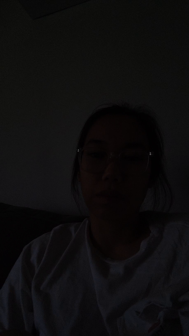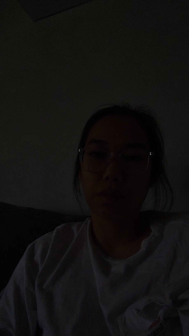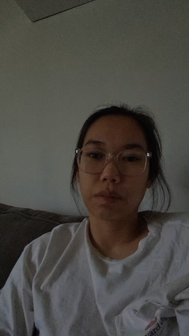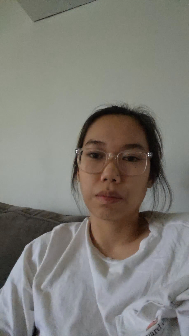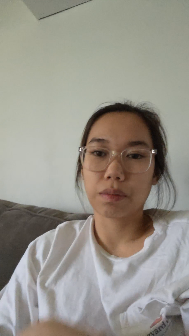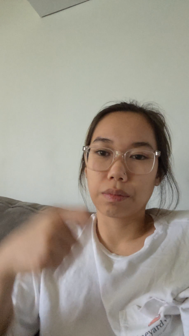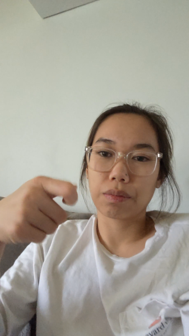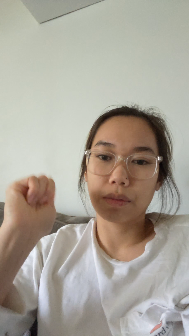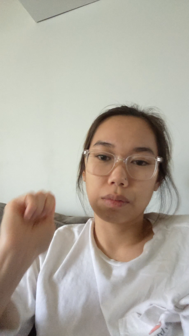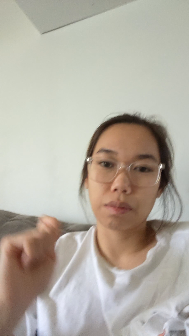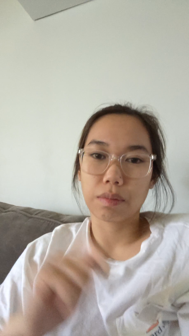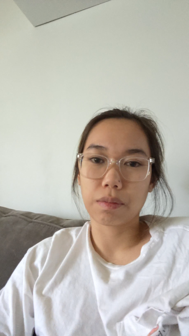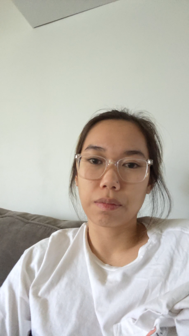rip